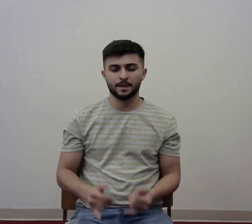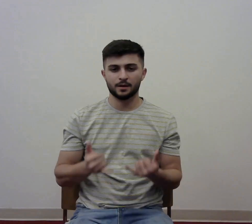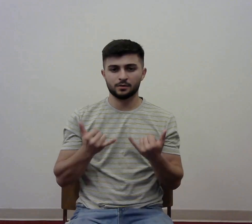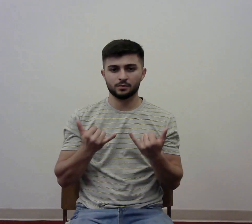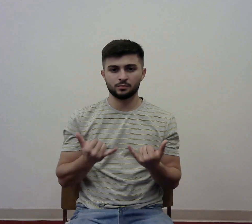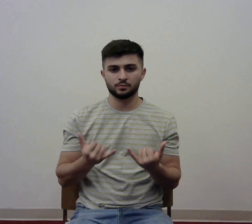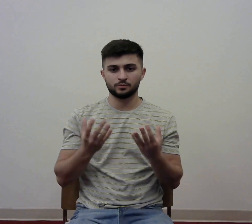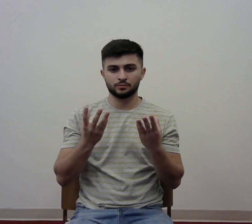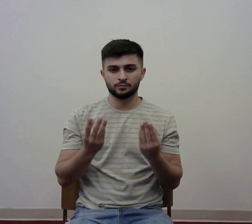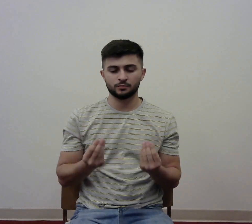bu gün